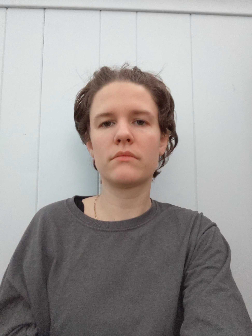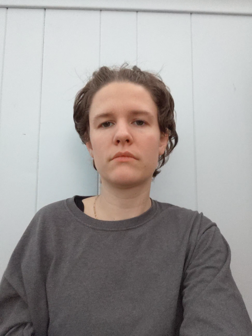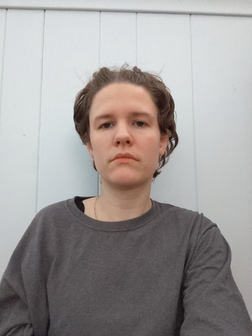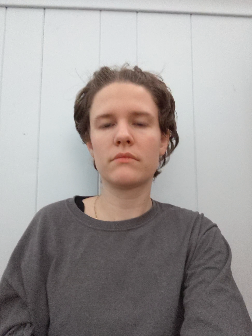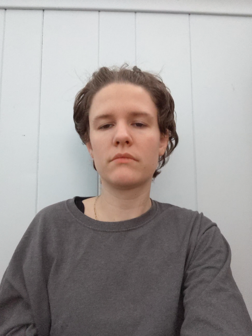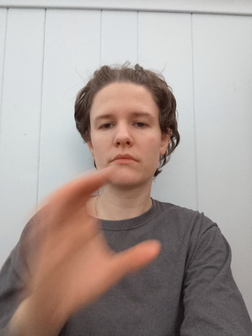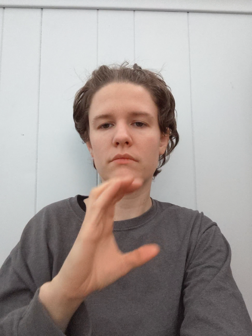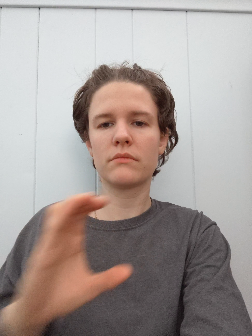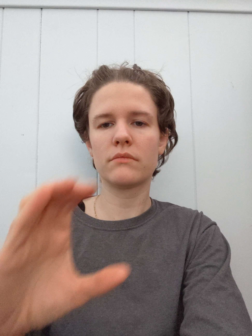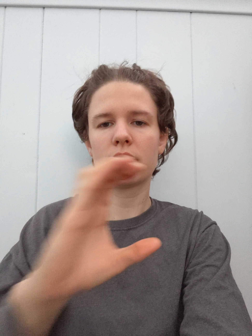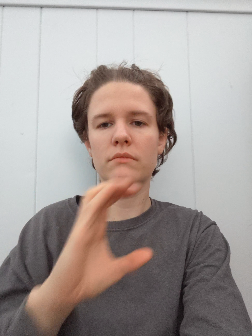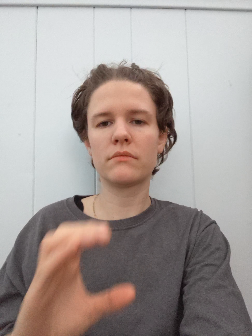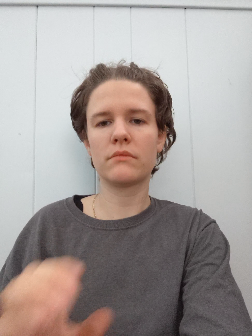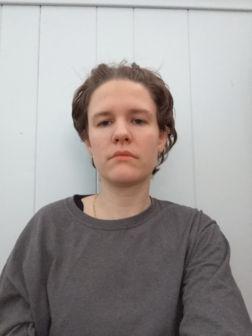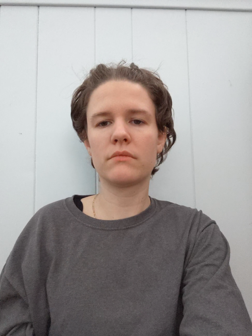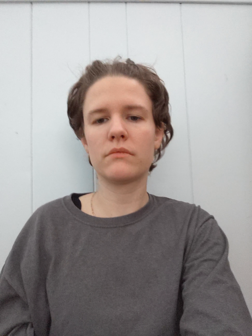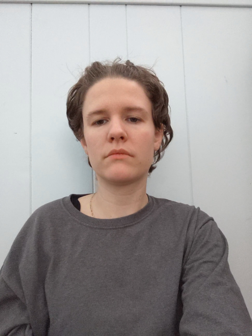chocolate